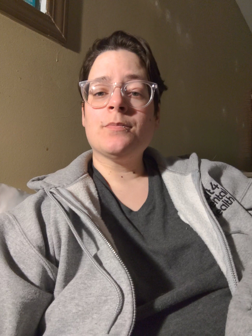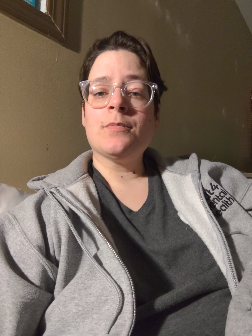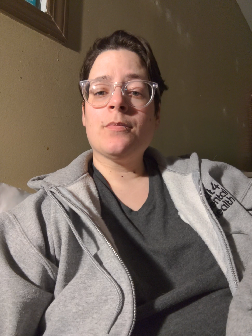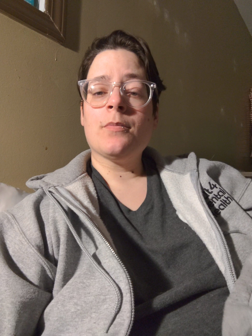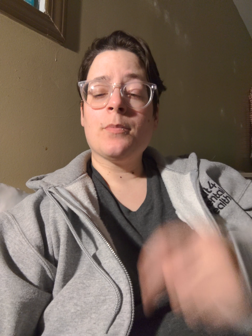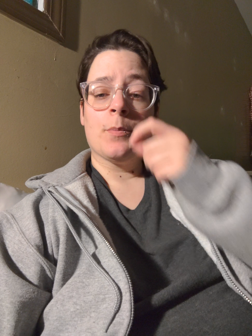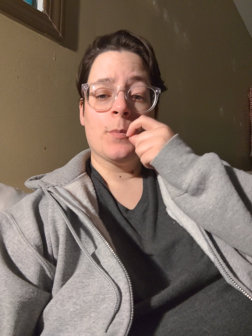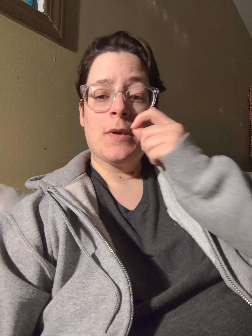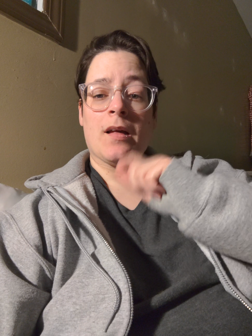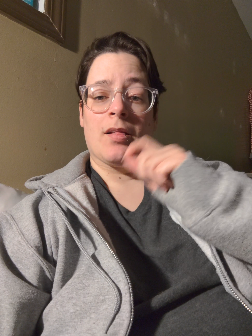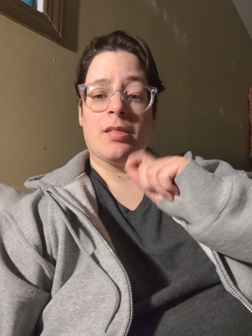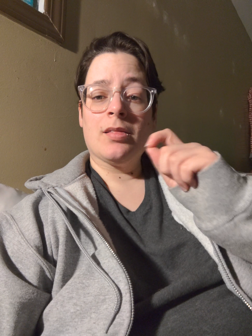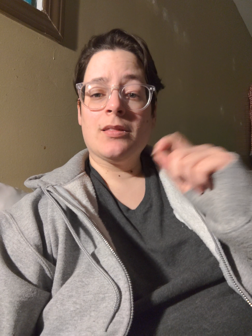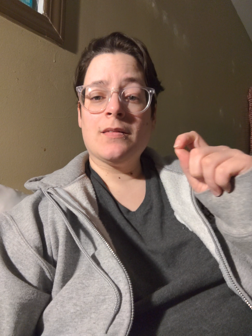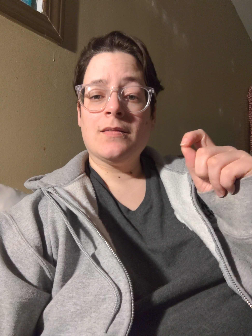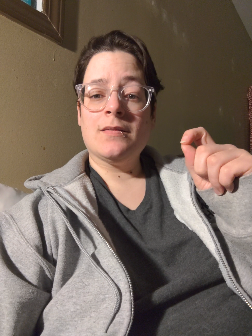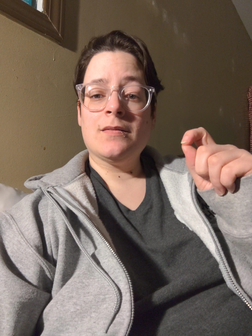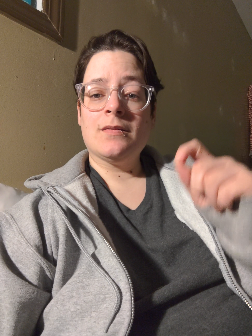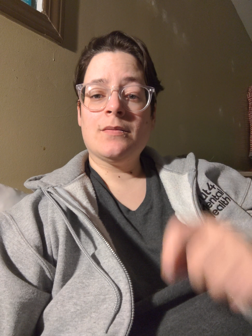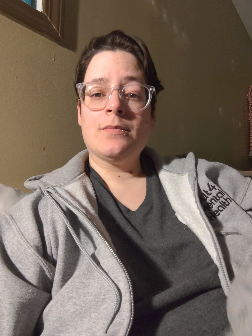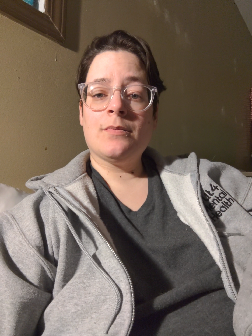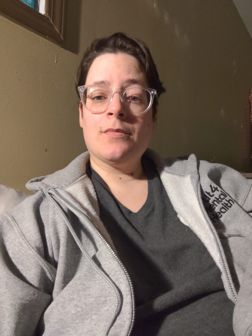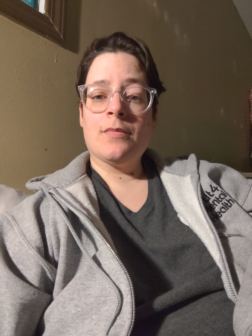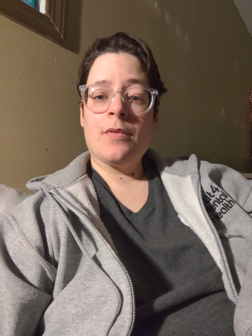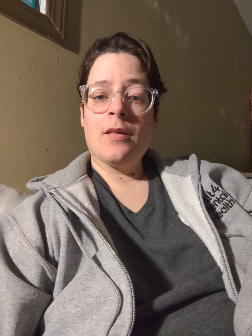pencil